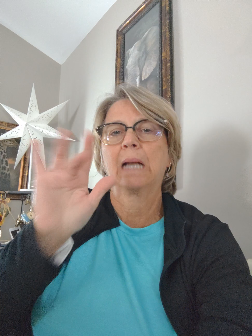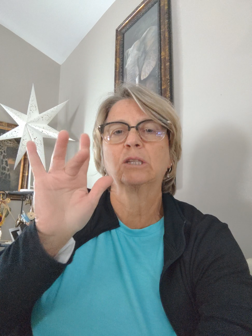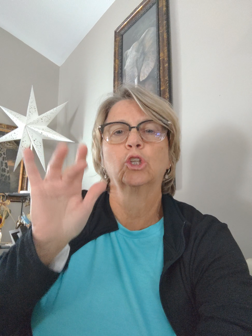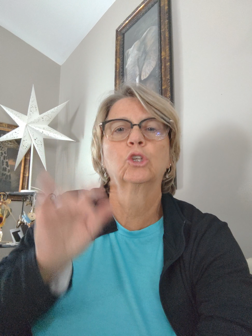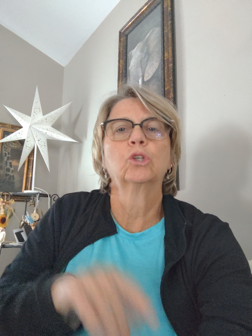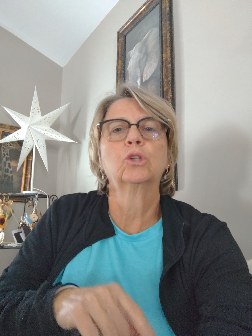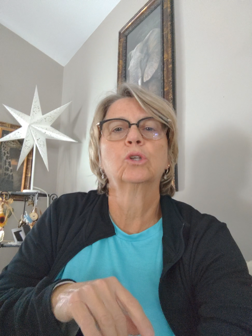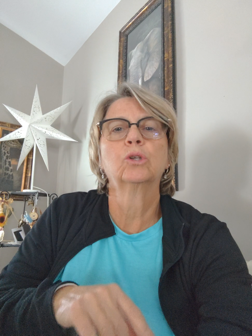touch